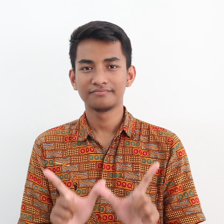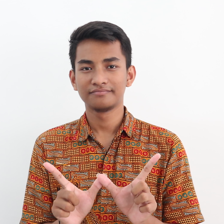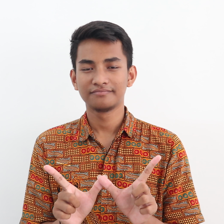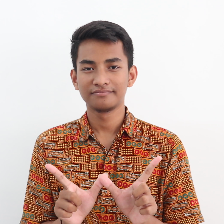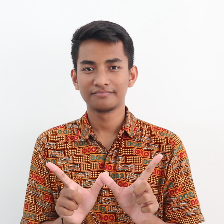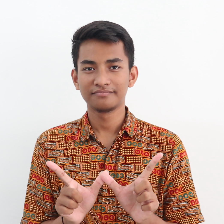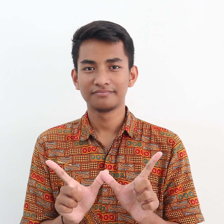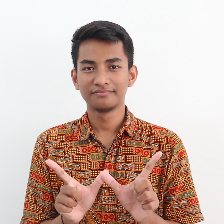W